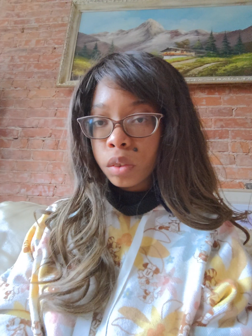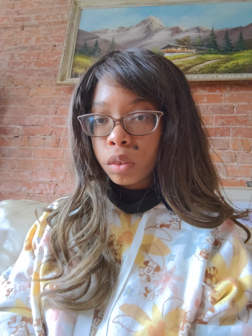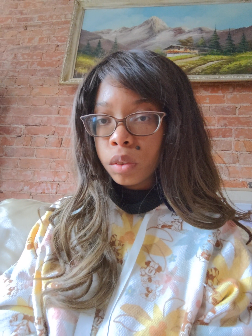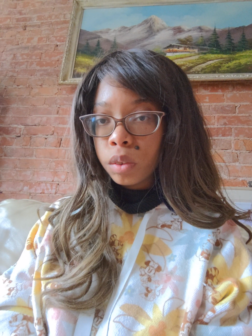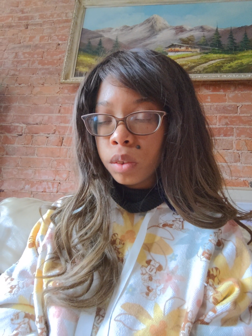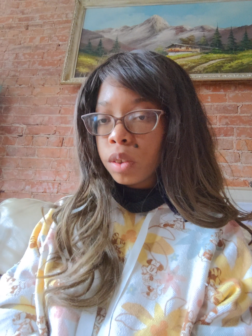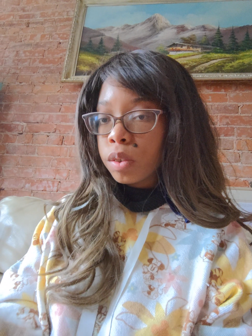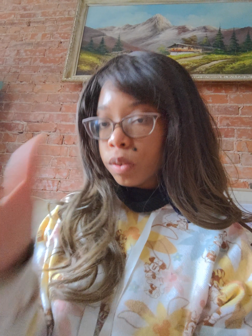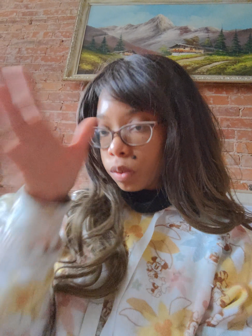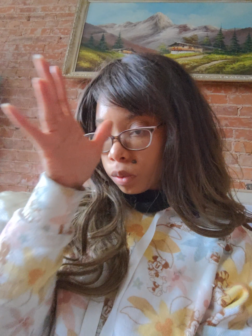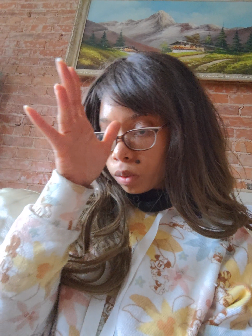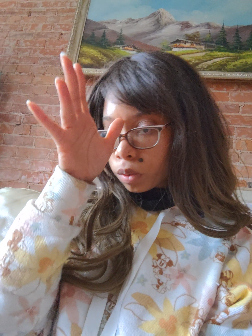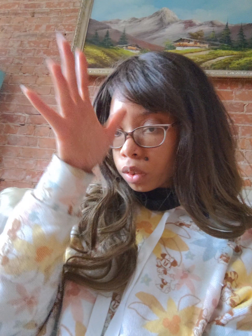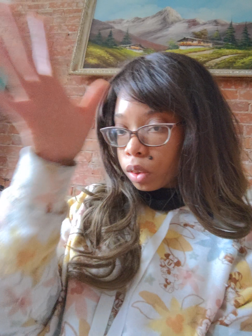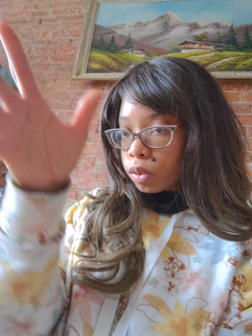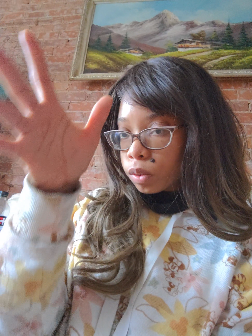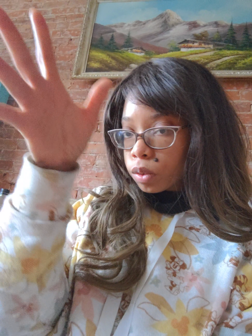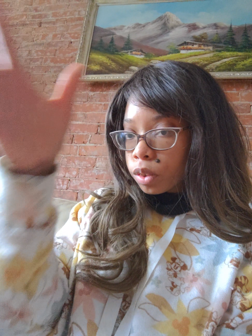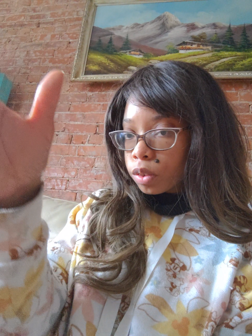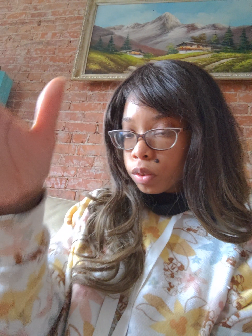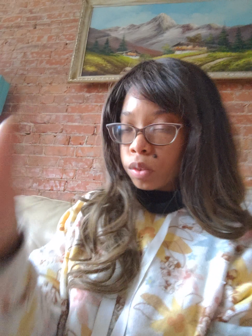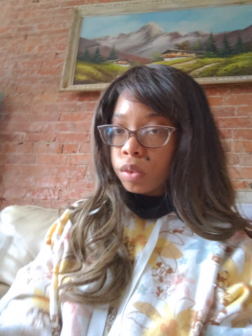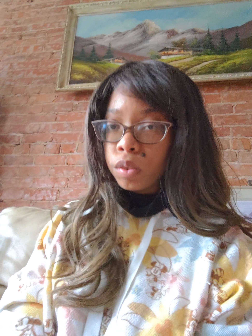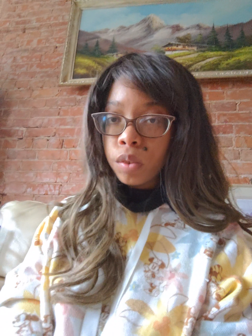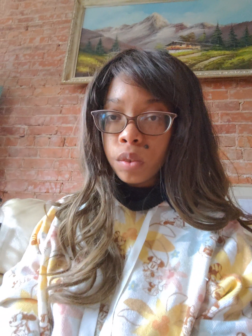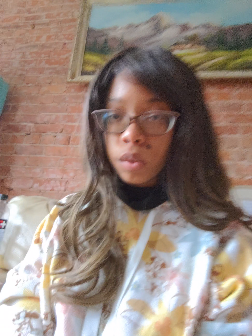grandpa